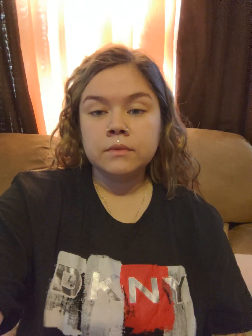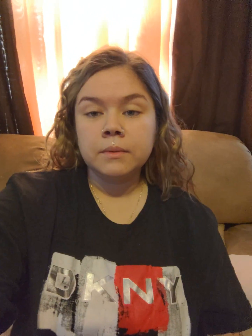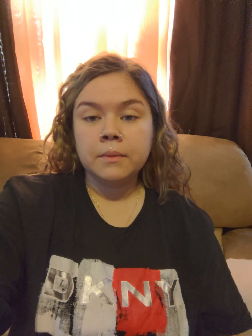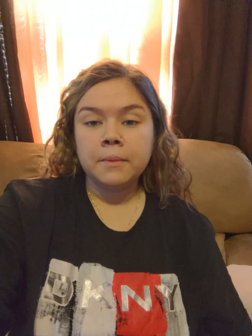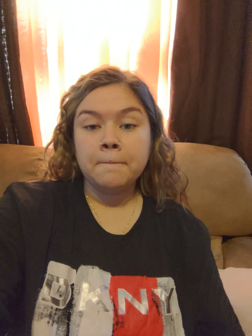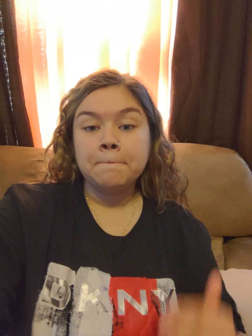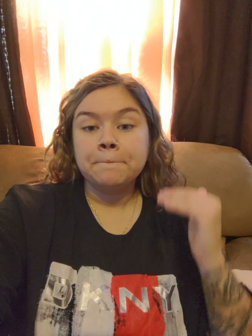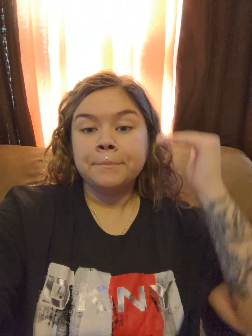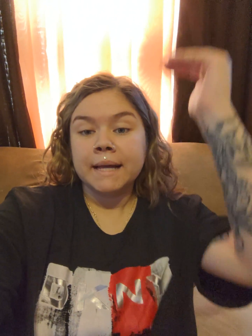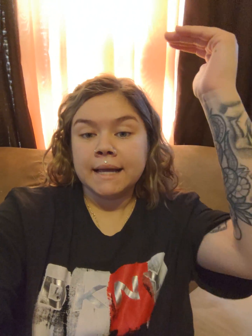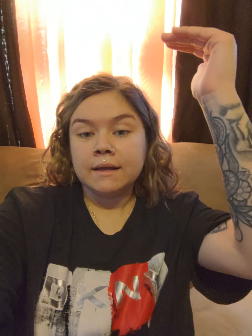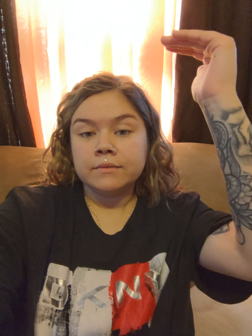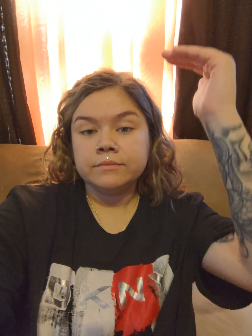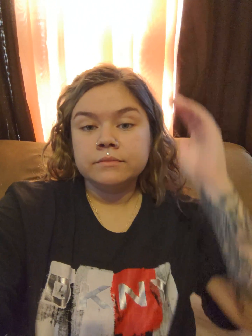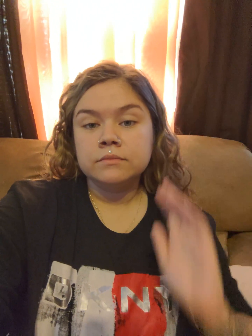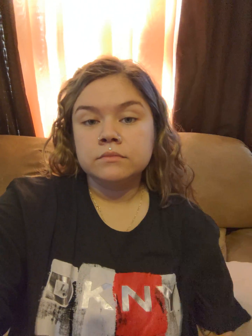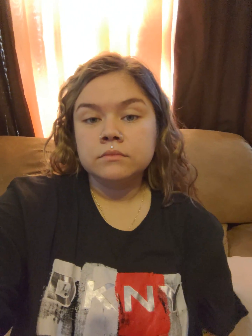big